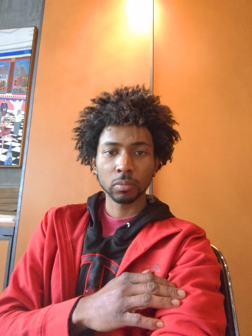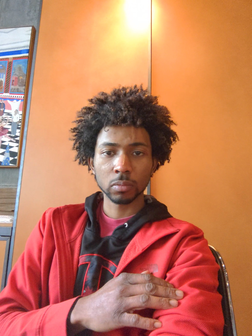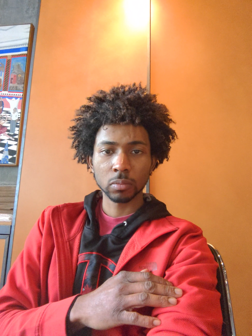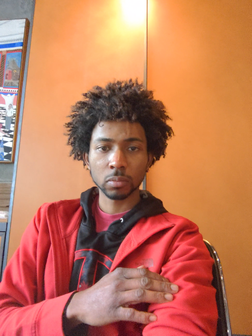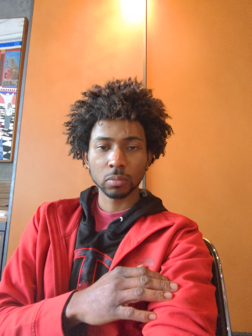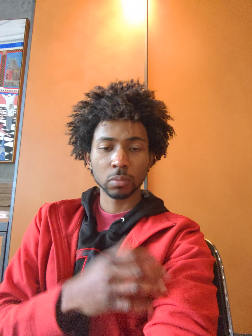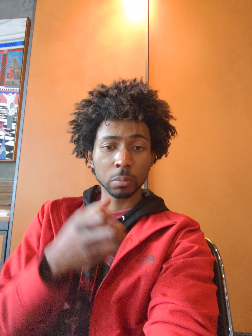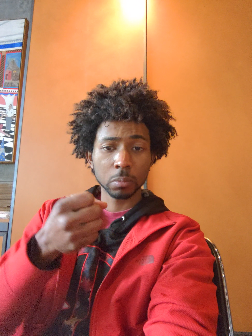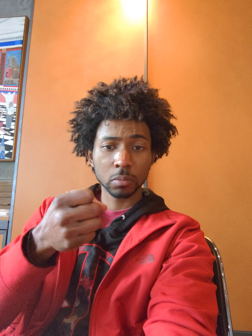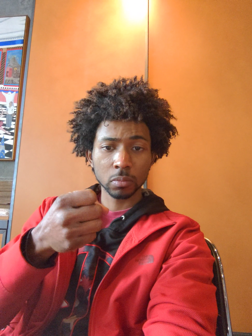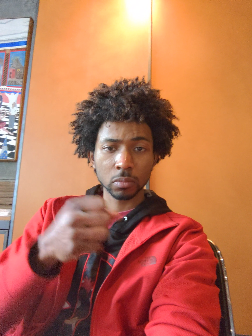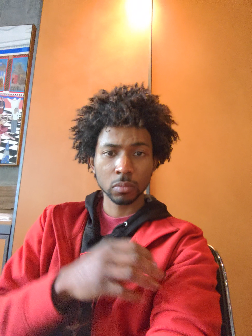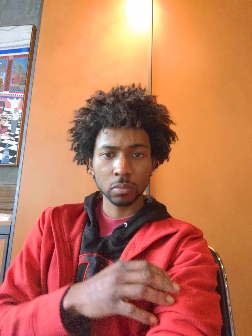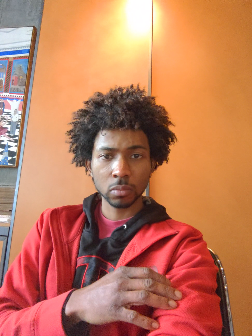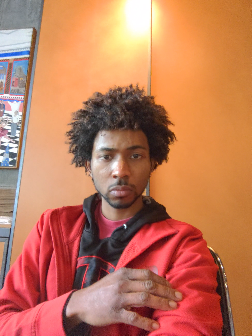milk